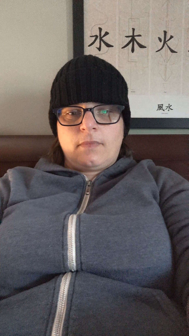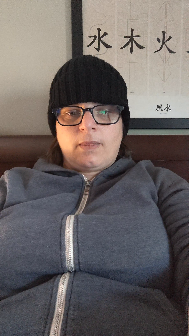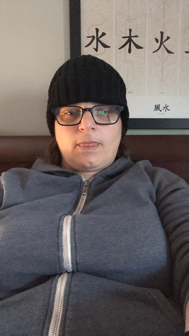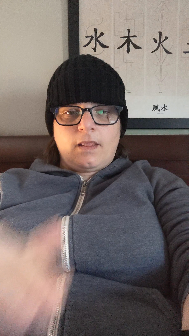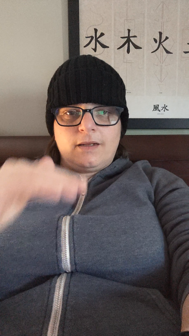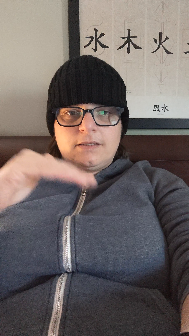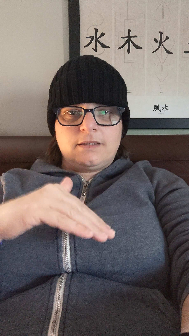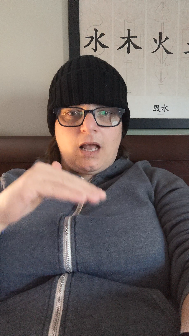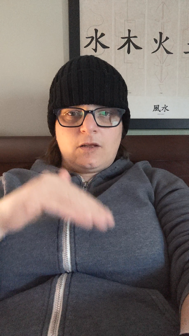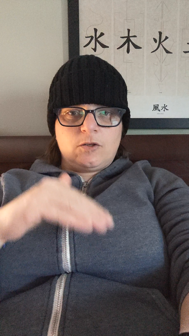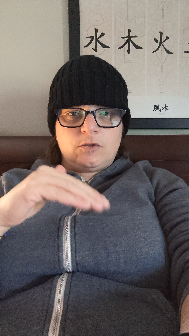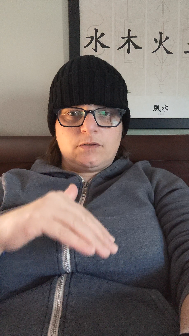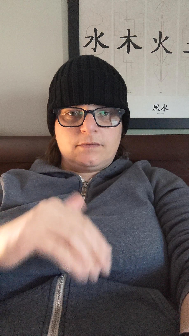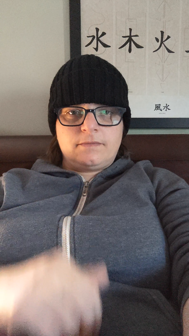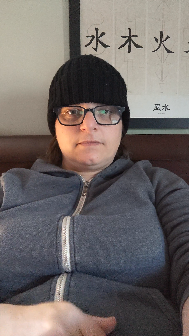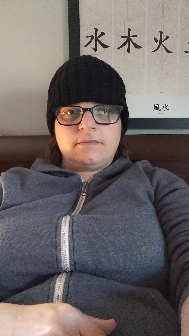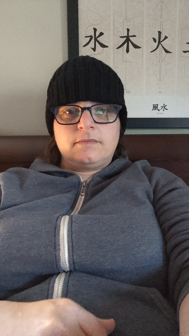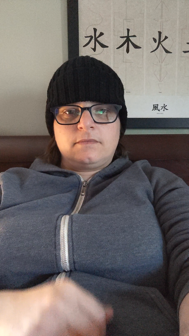doctor